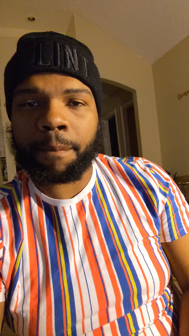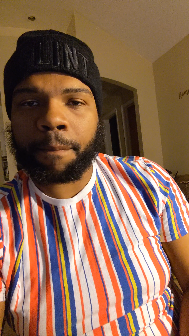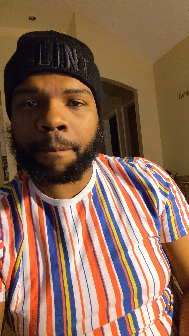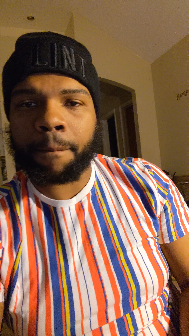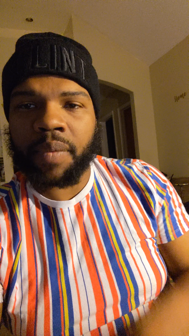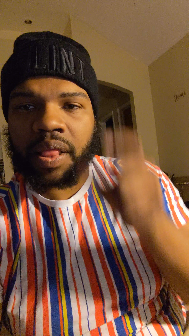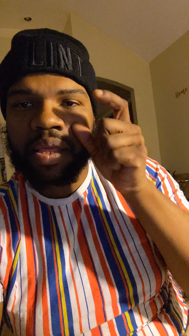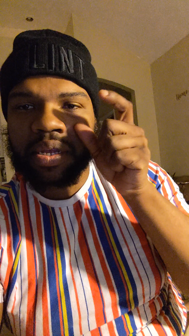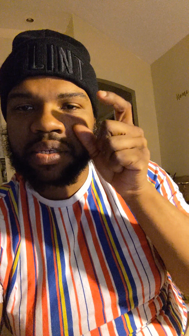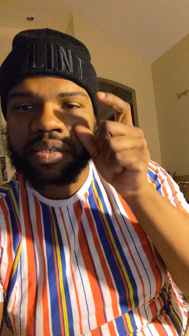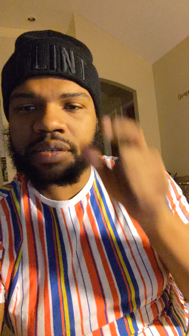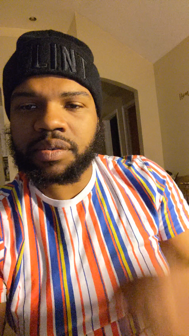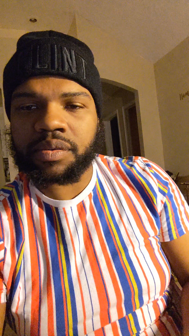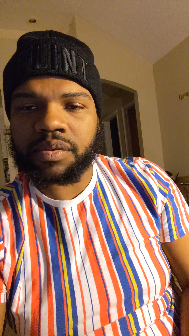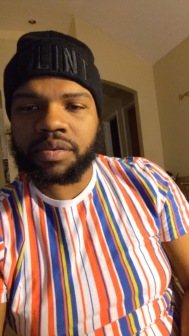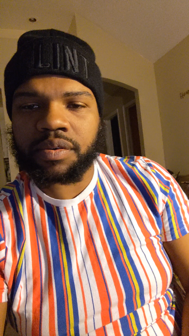glasses